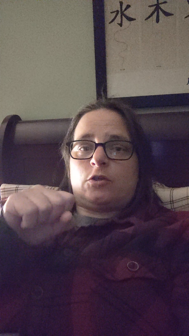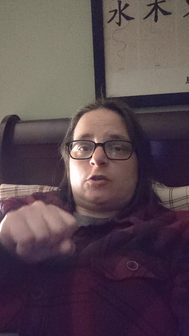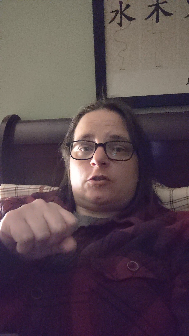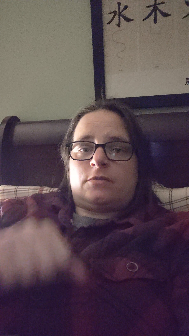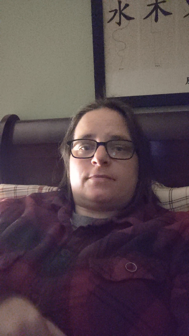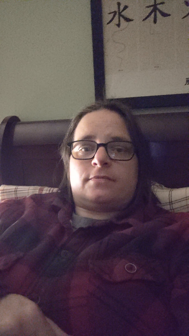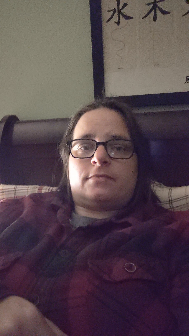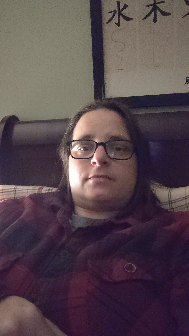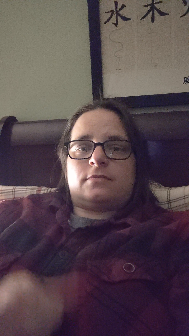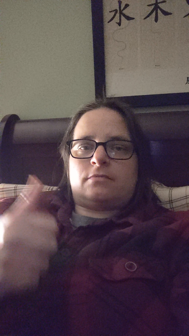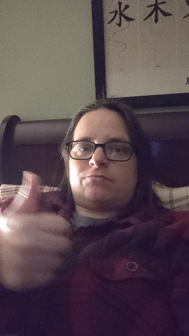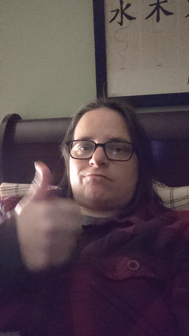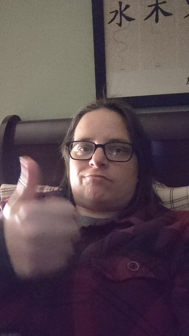chase